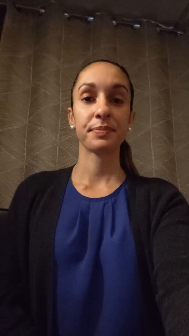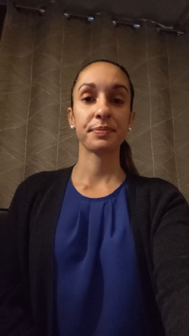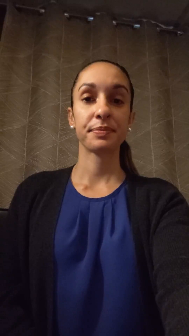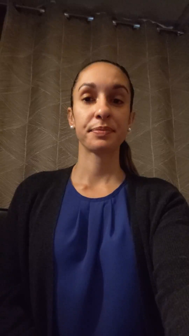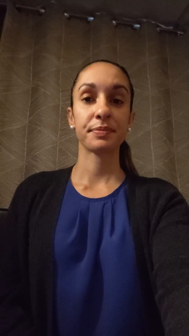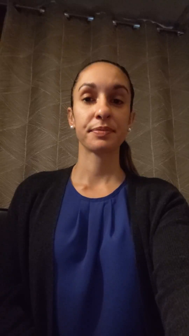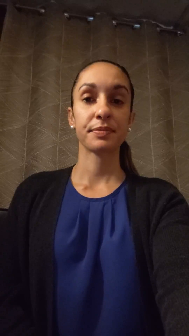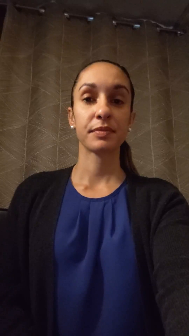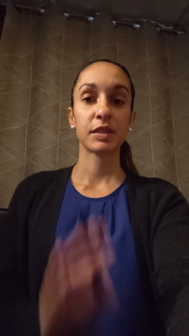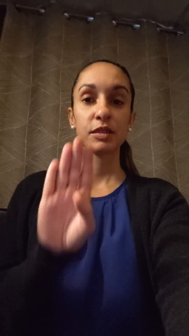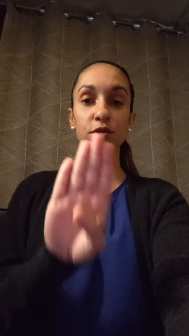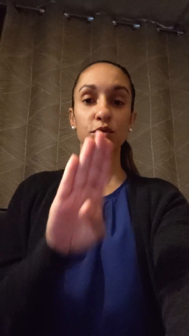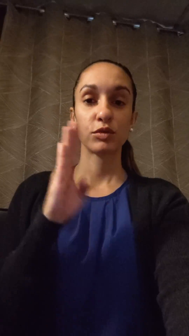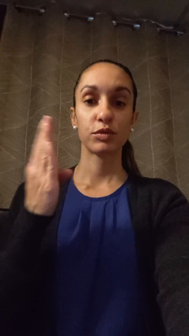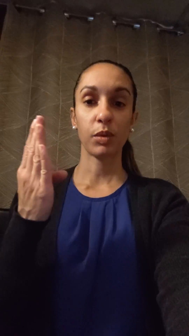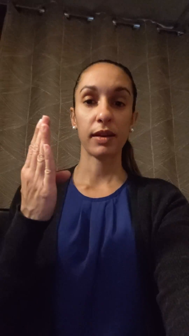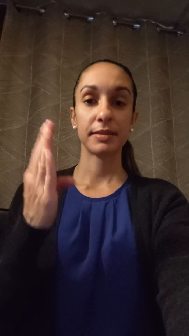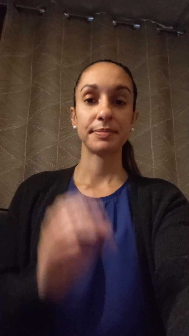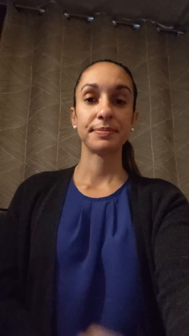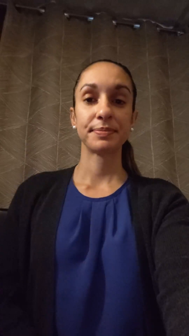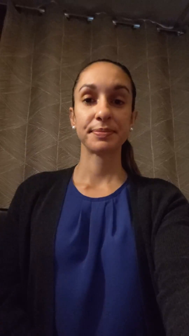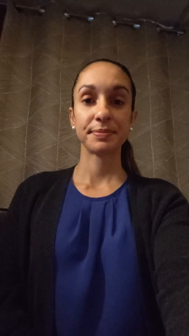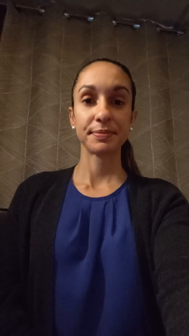door